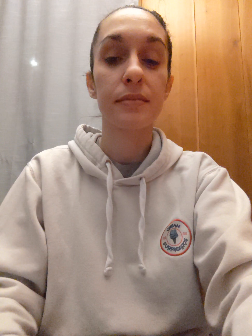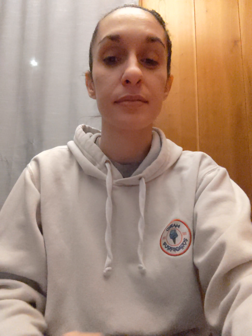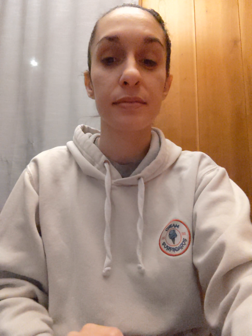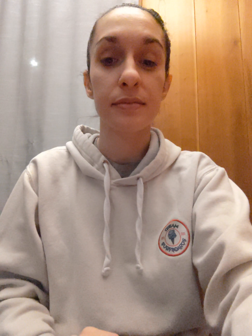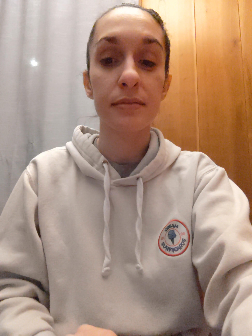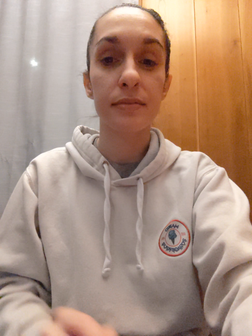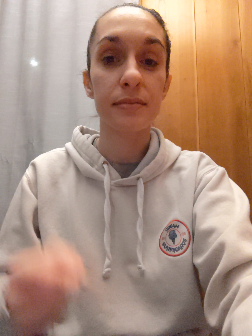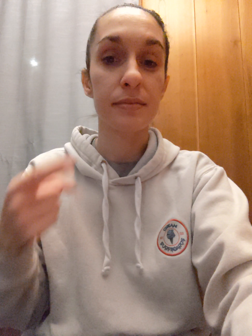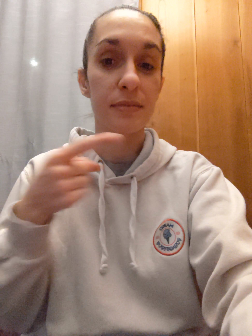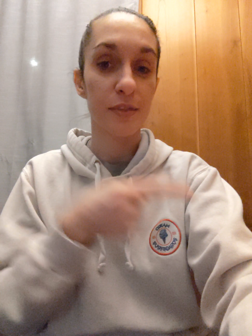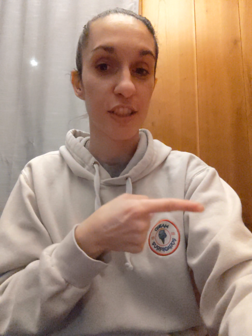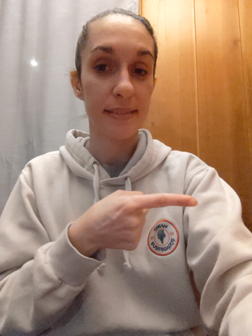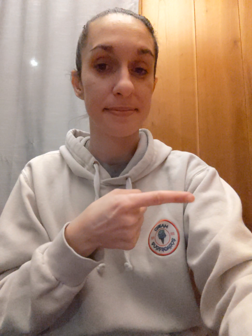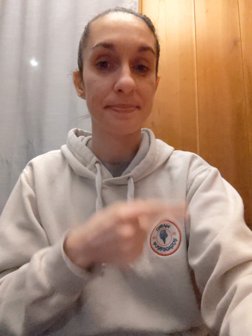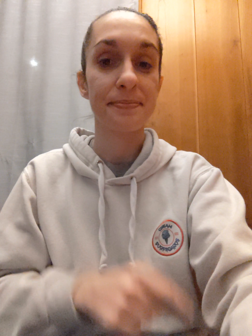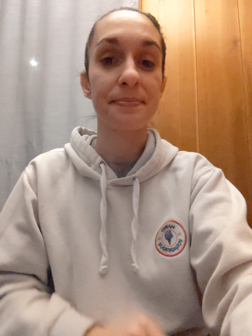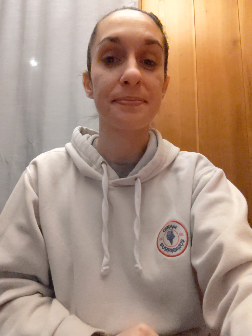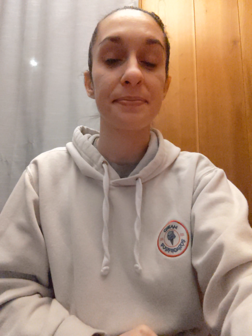he/she/it